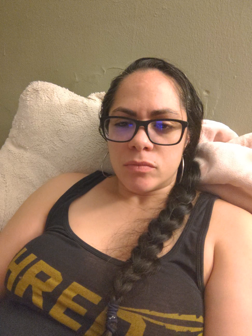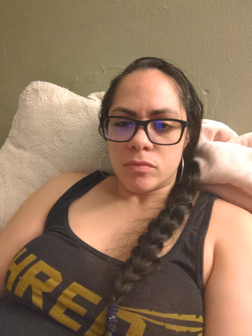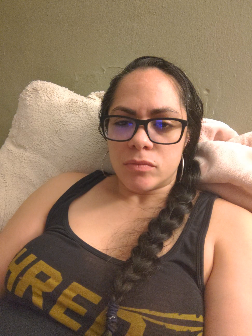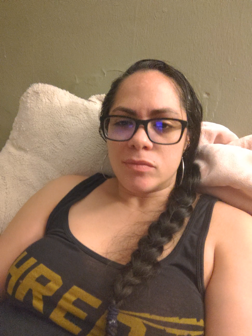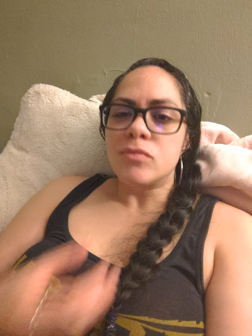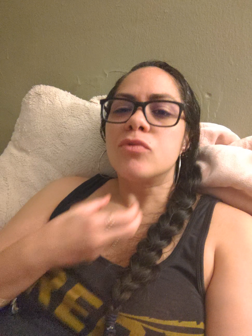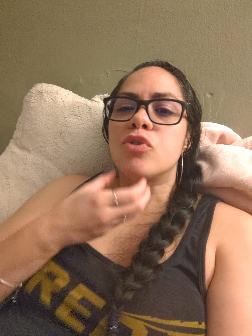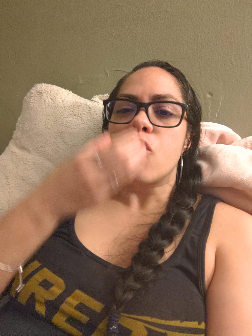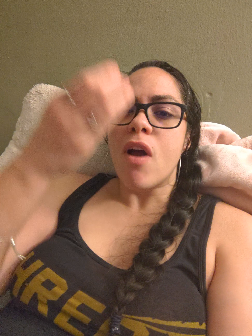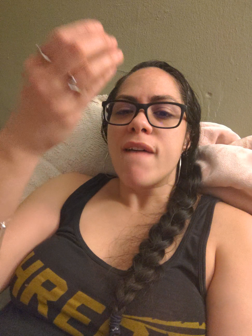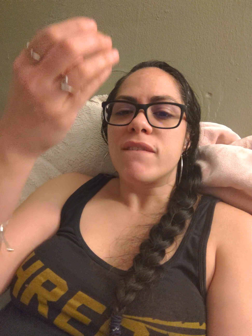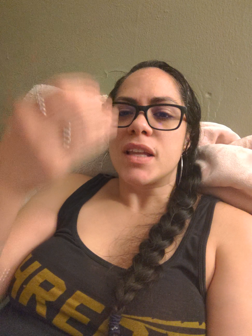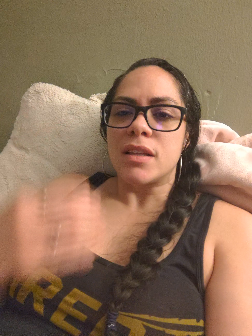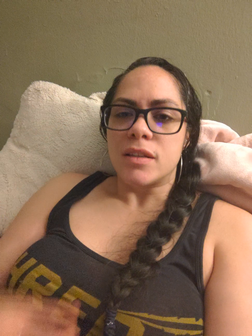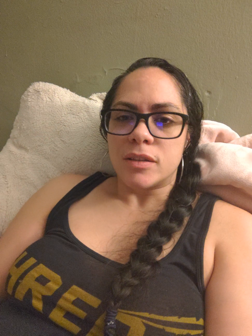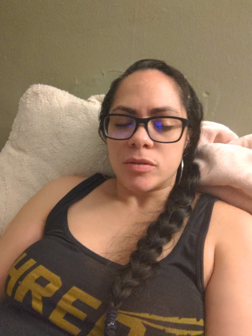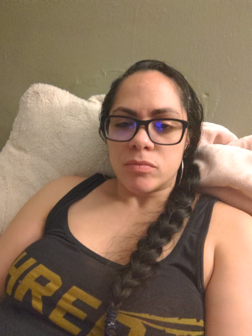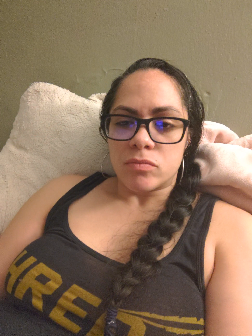giraffe